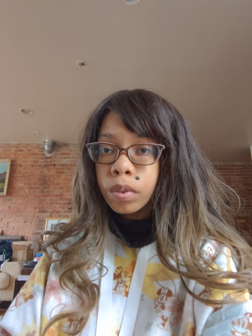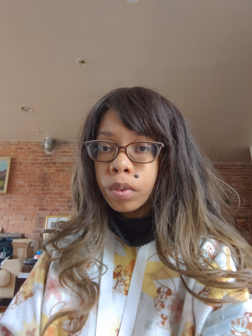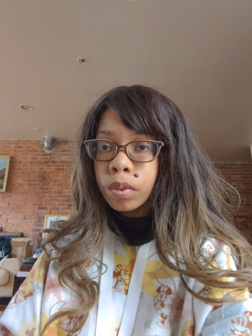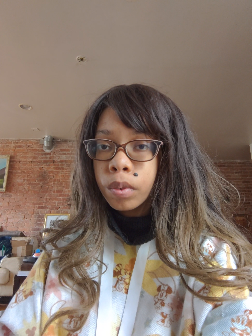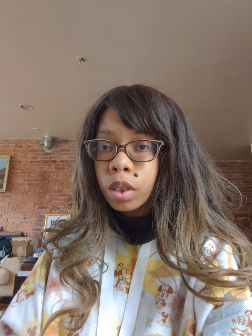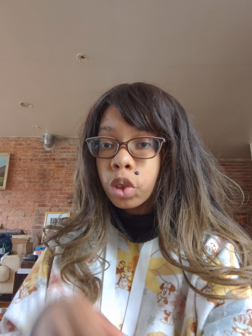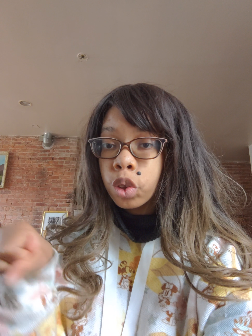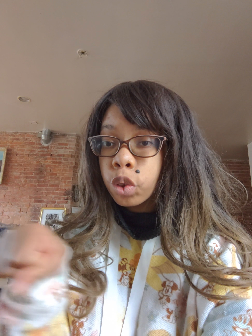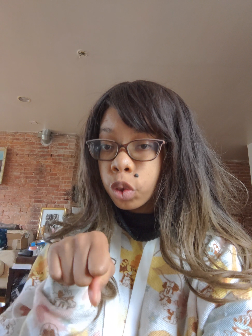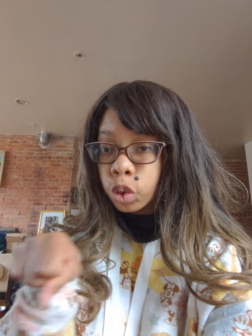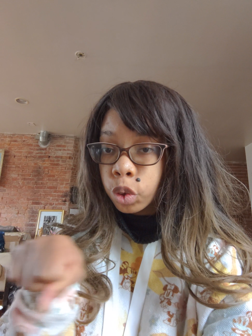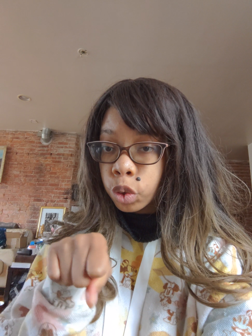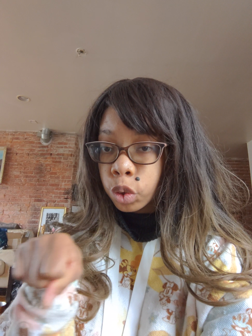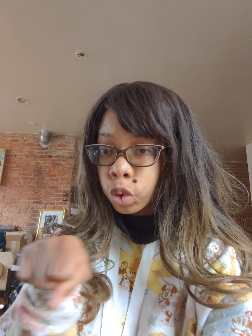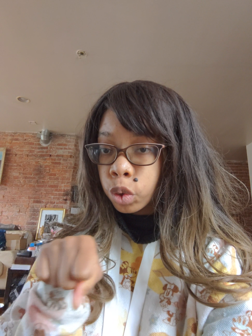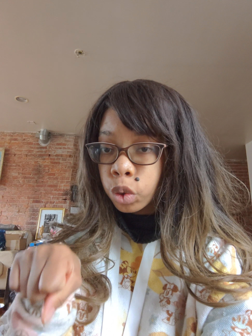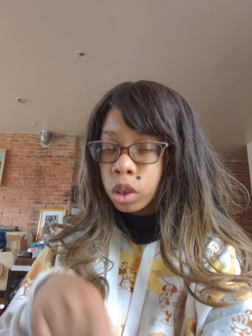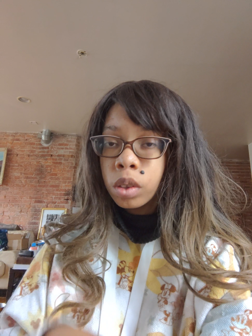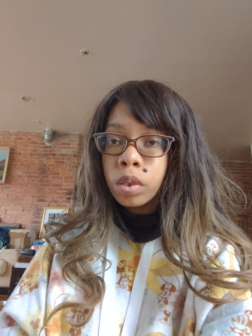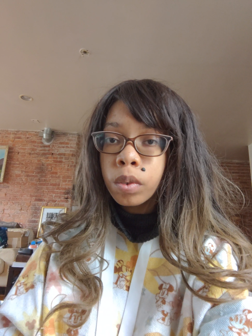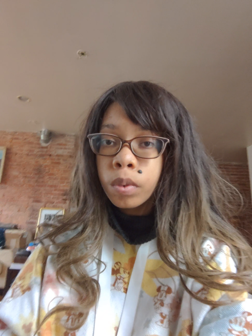shoe